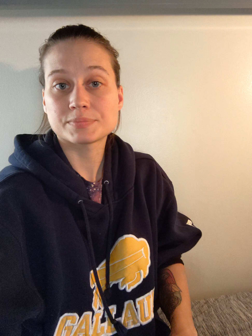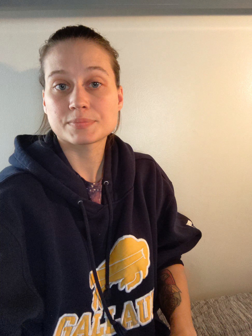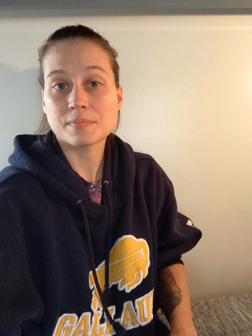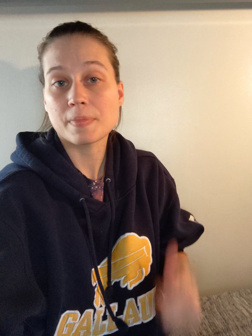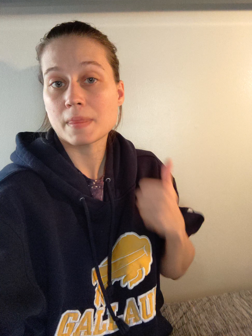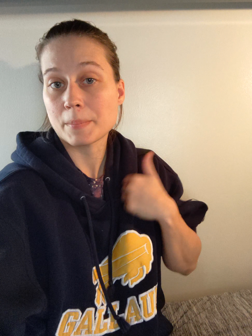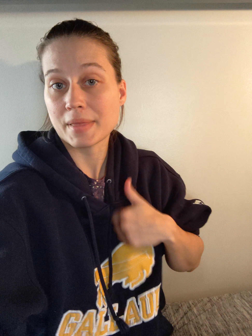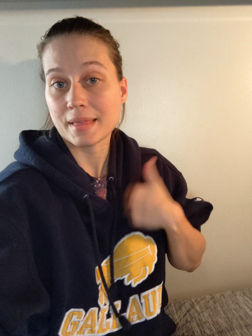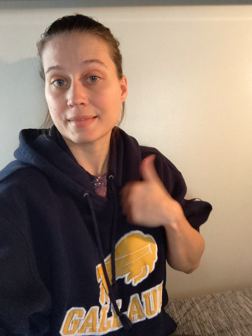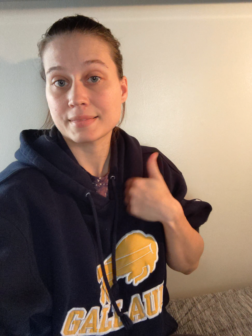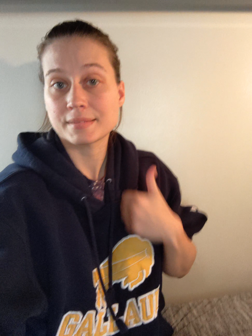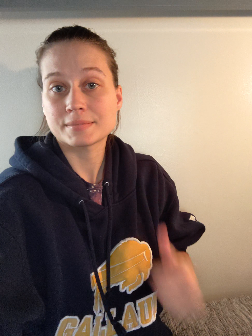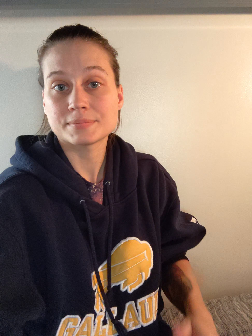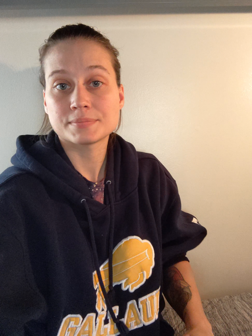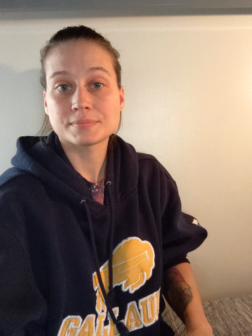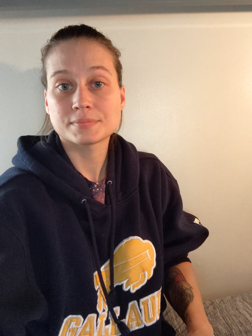bath